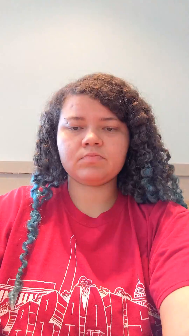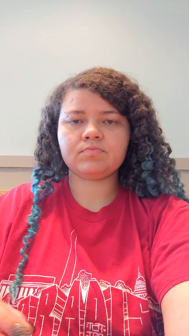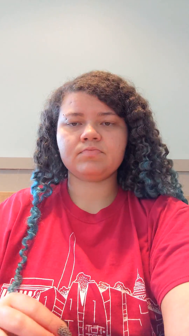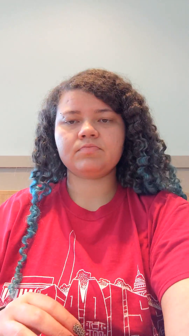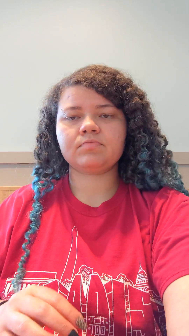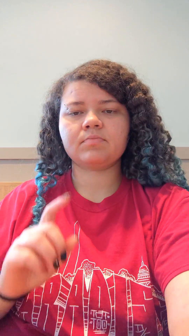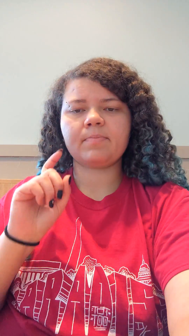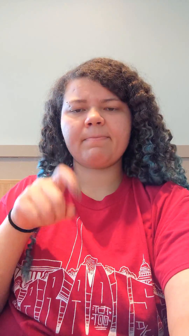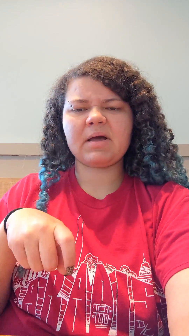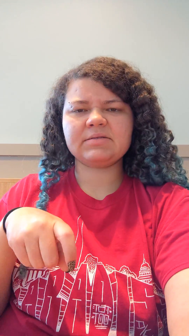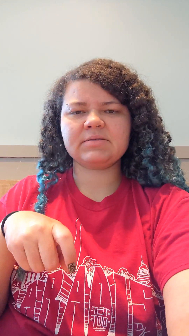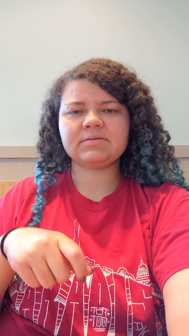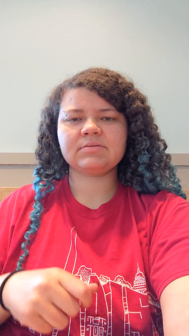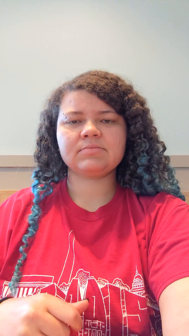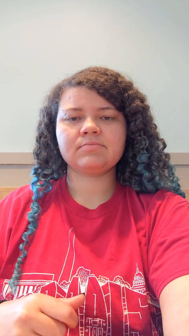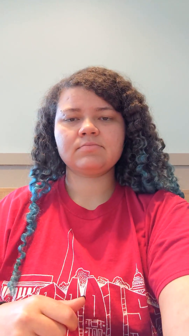must